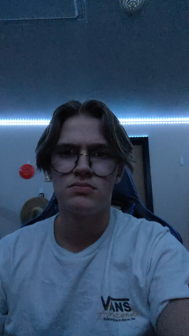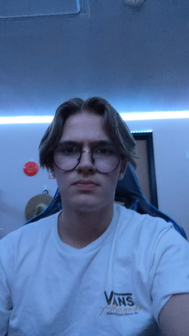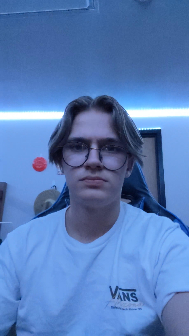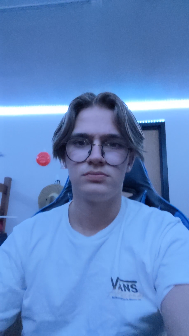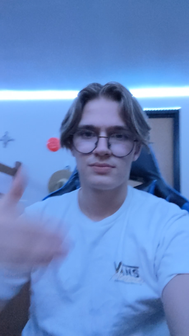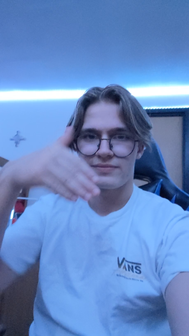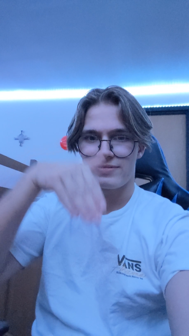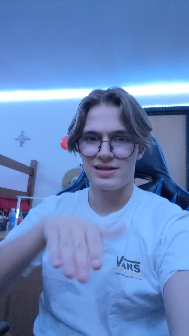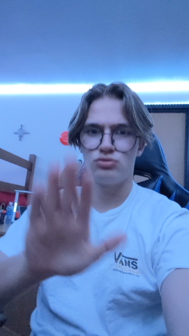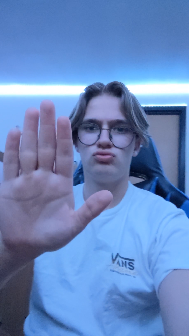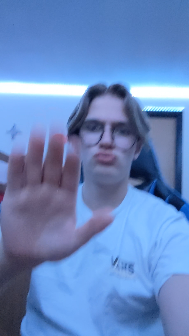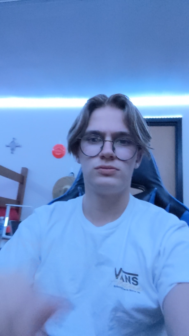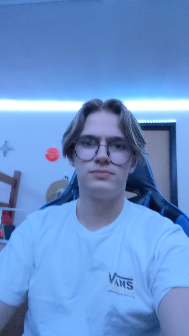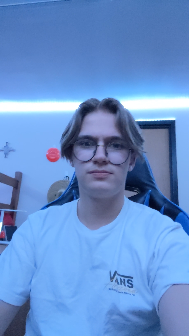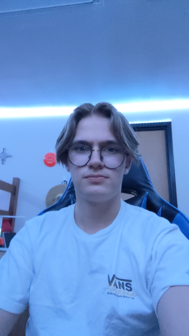enter